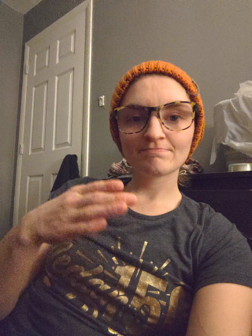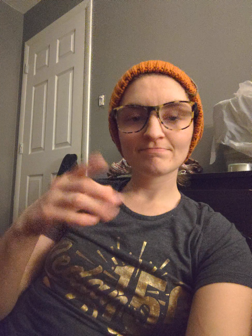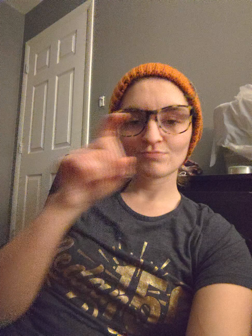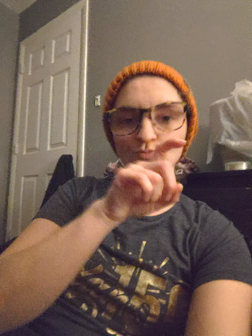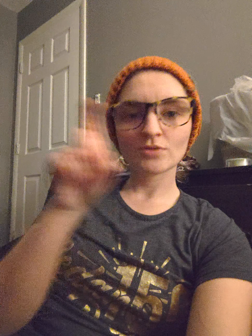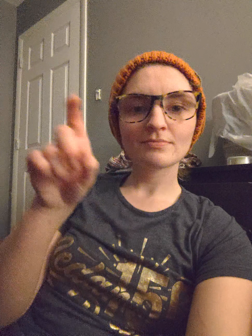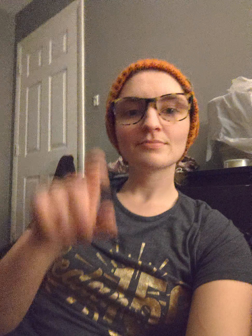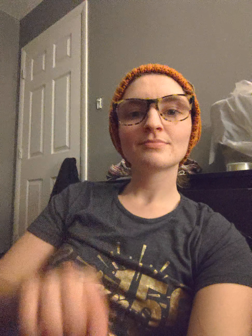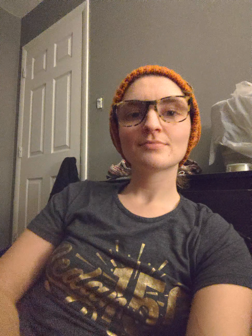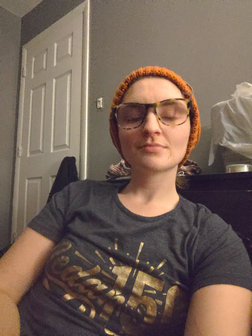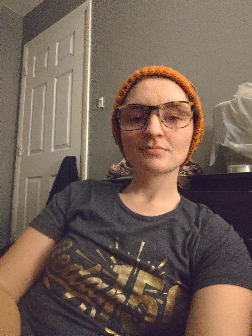closet